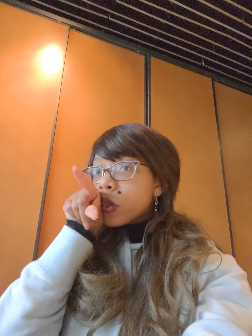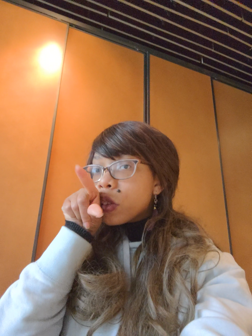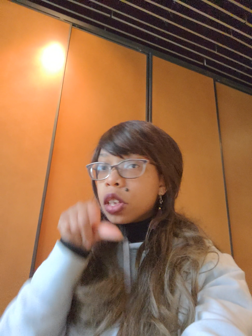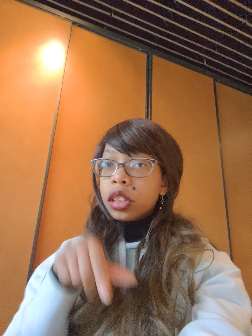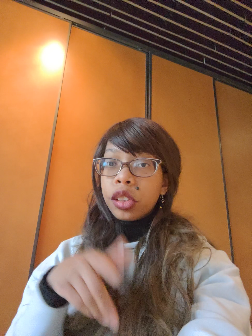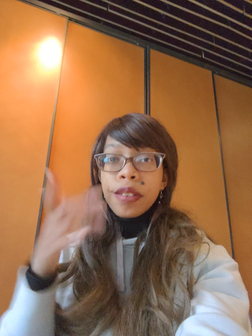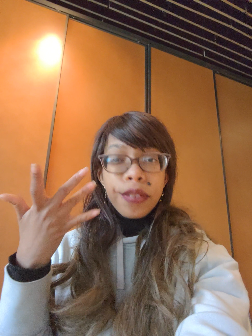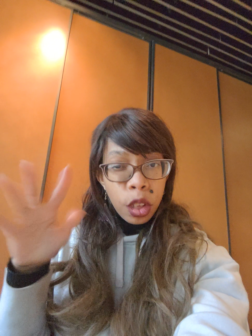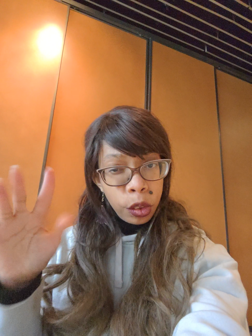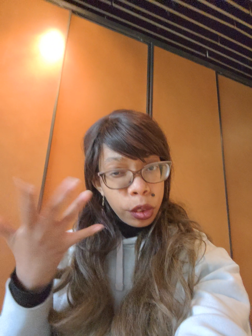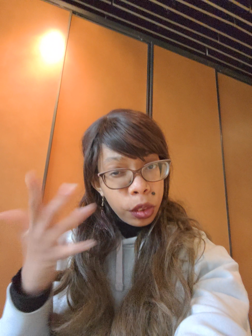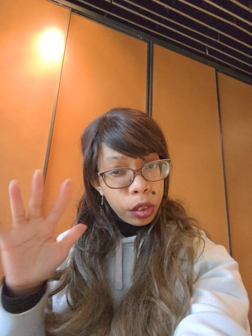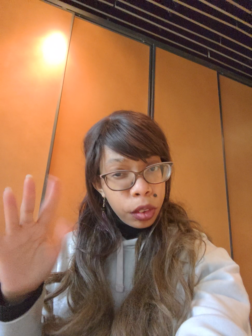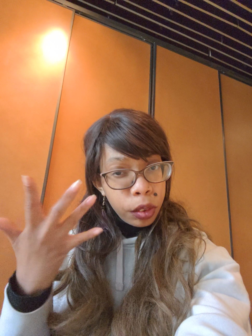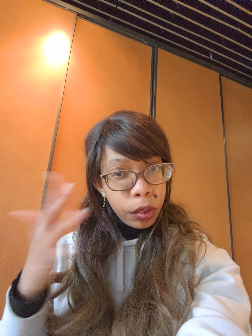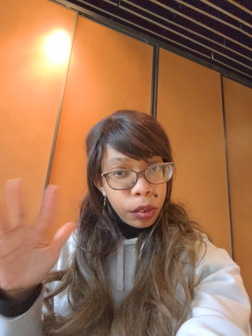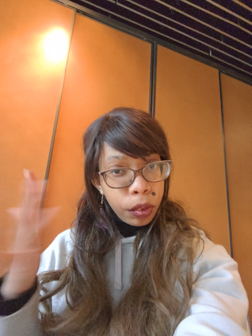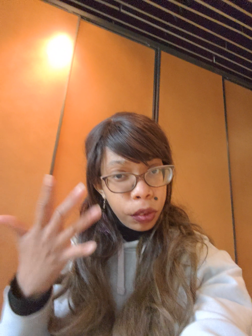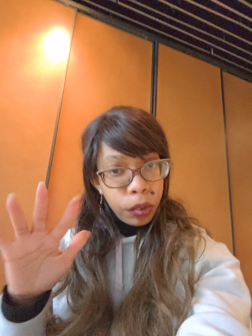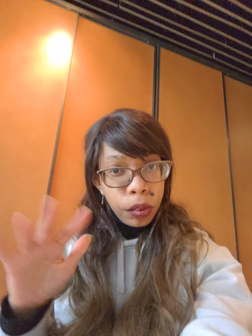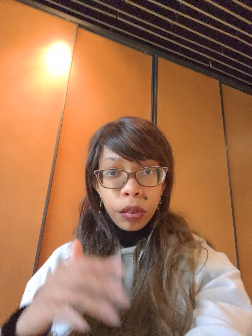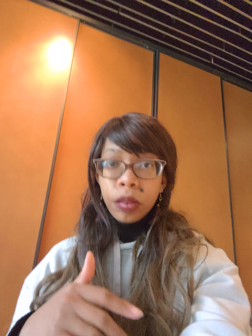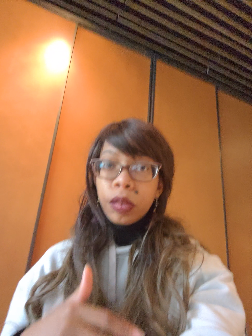finish